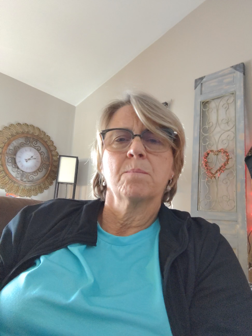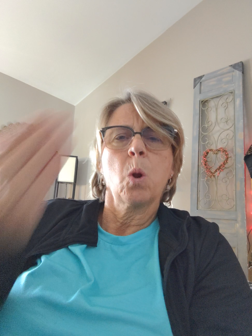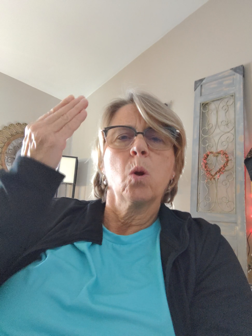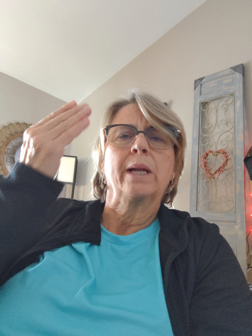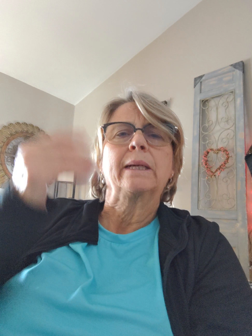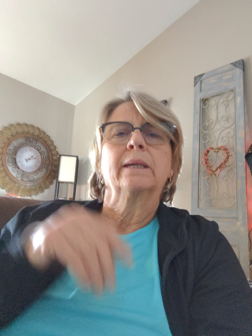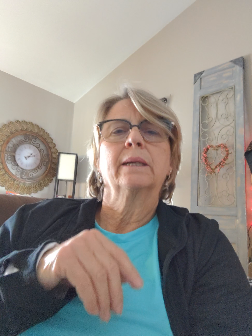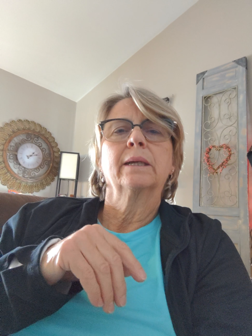morning